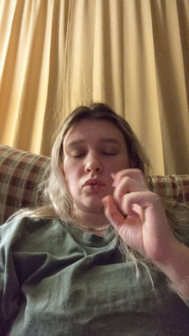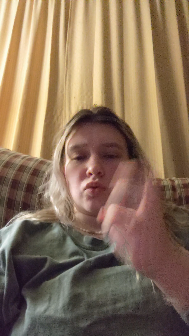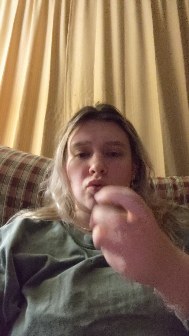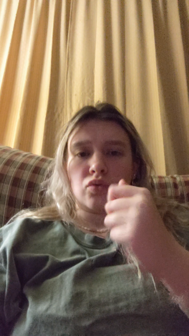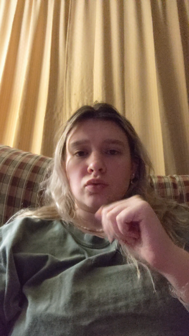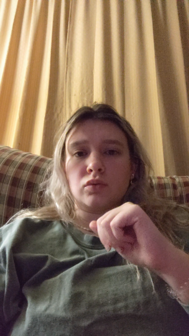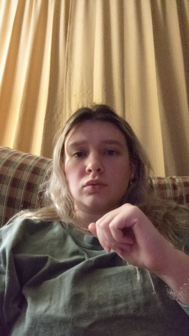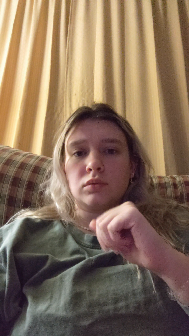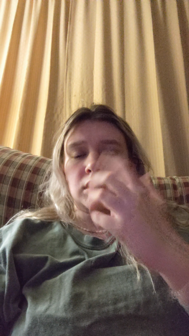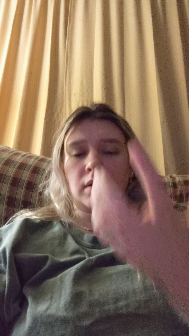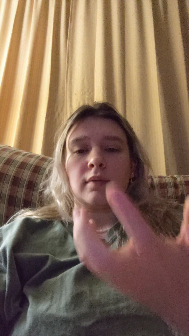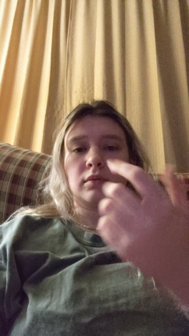heavy